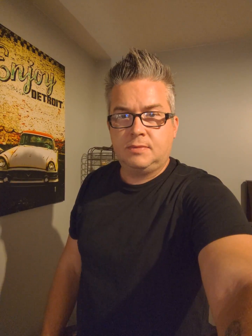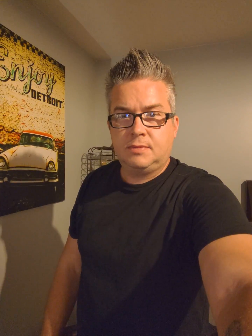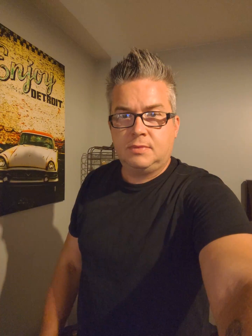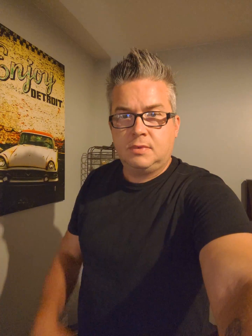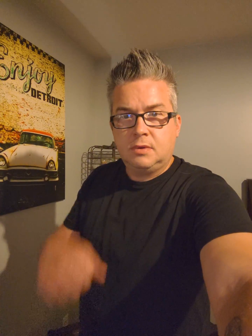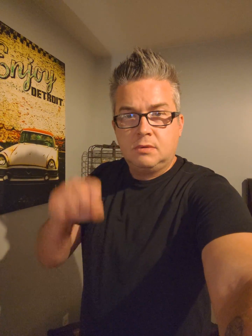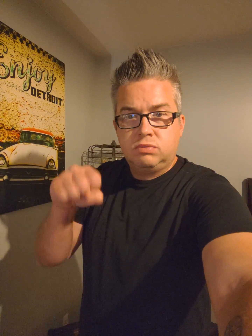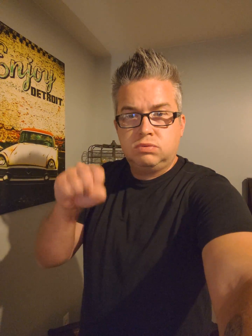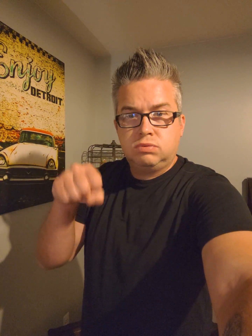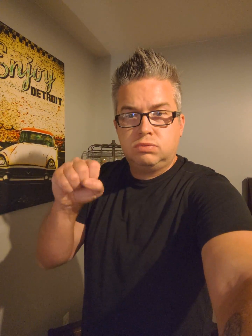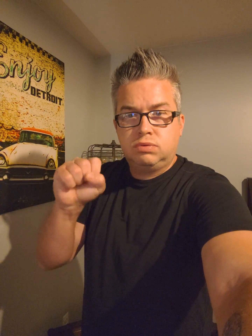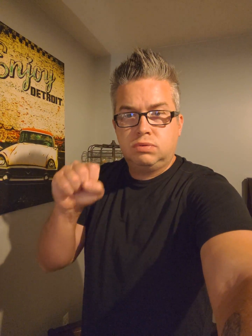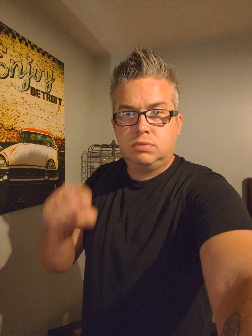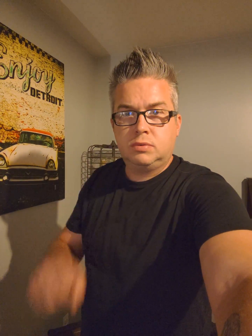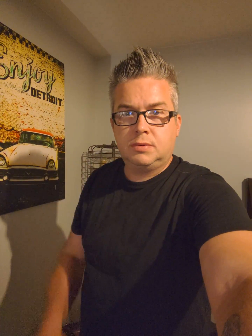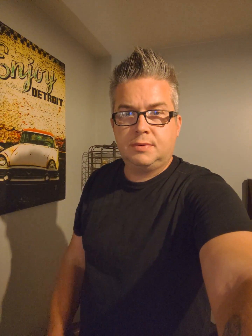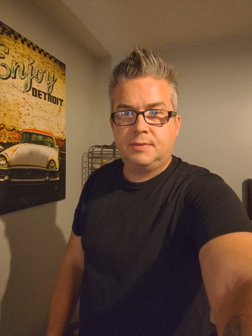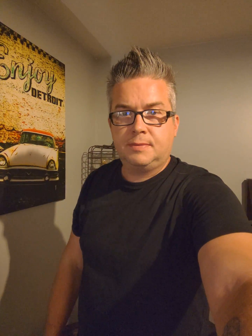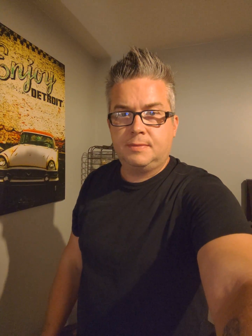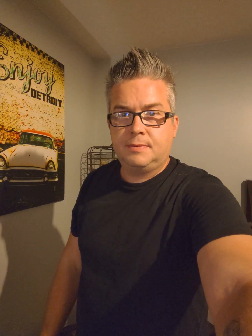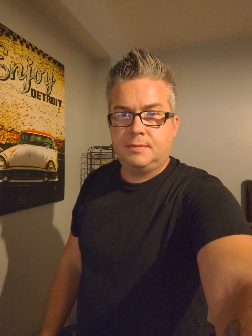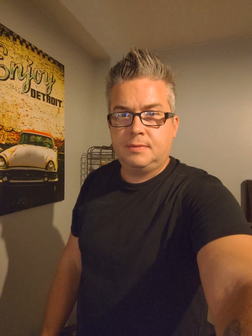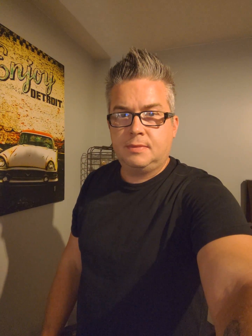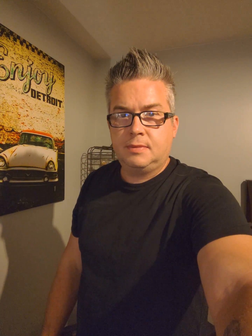motorcycle